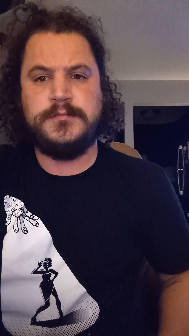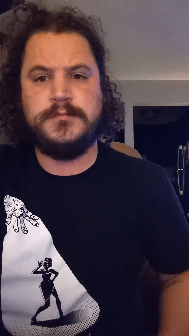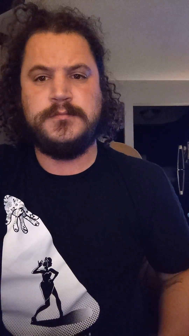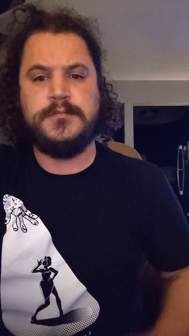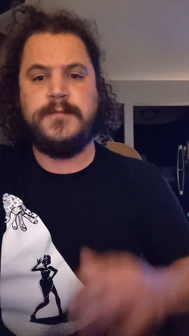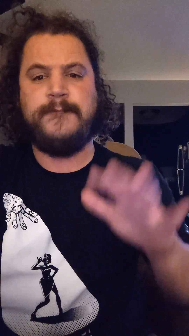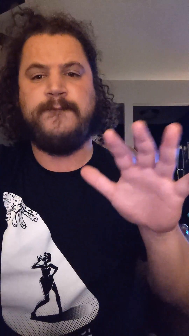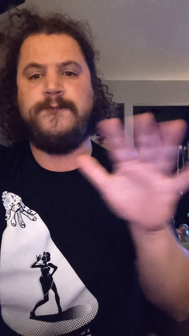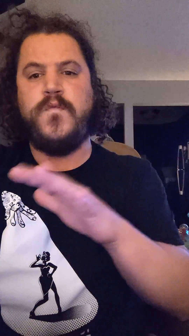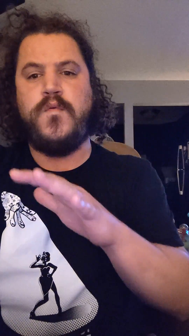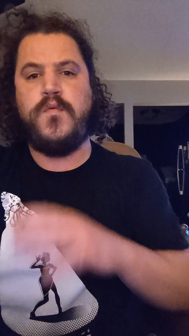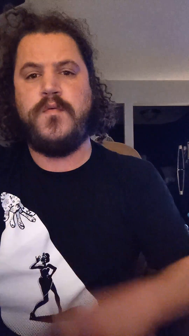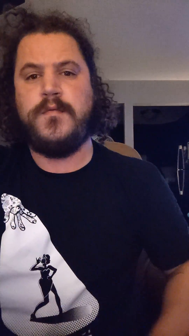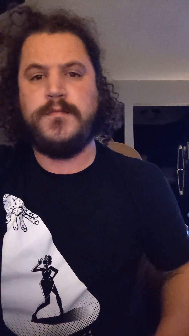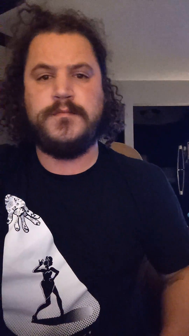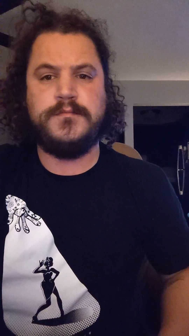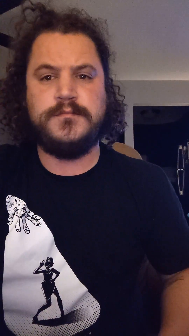full